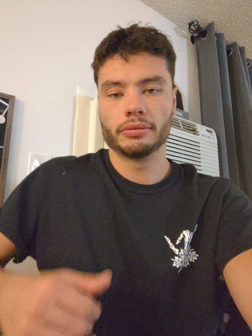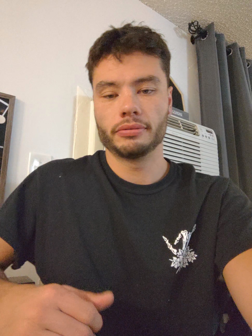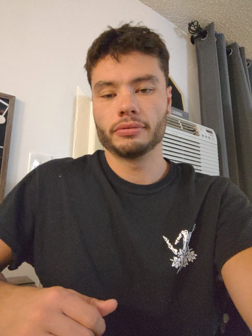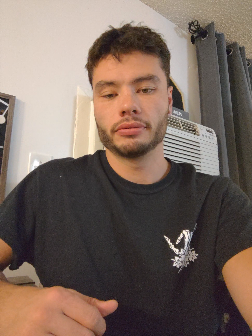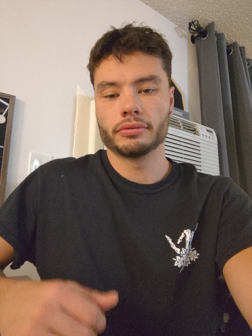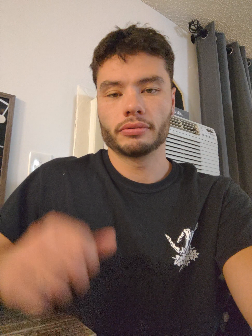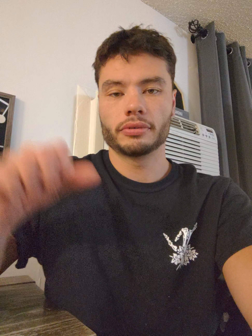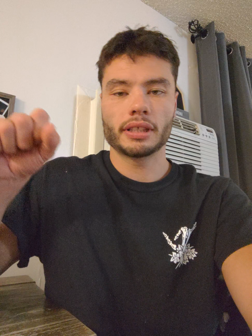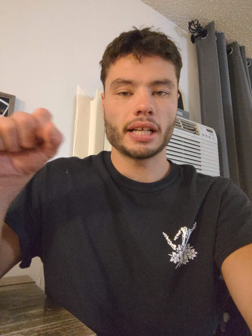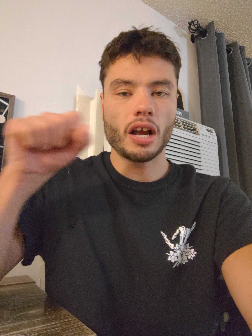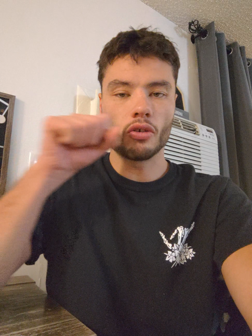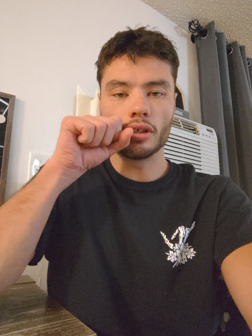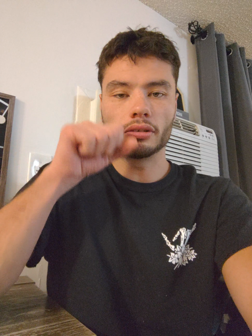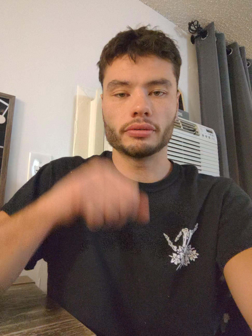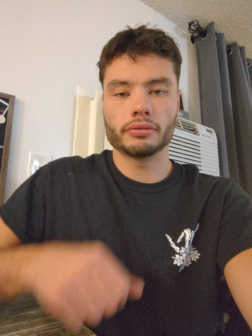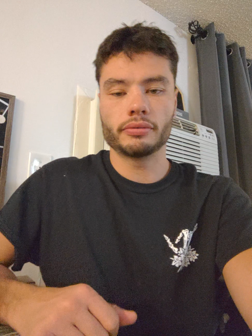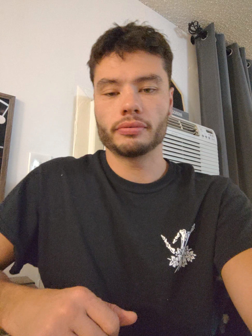carrot